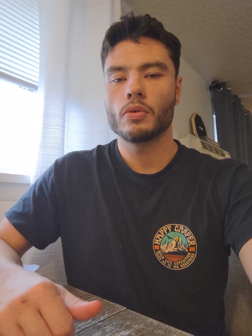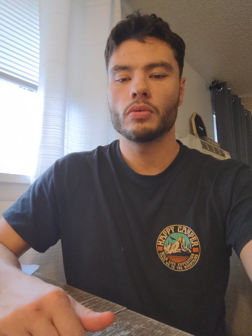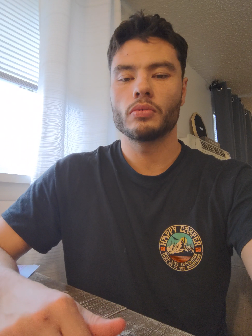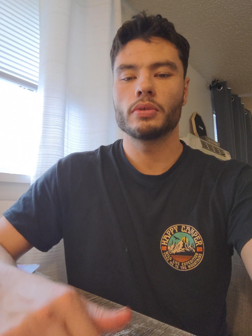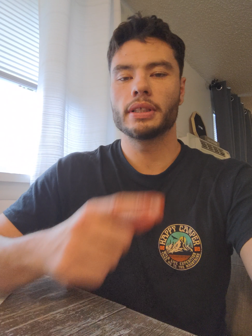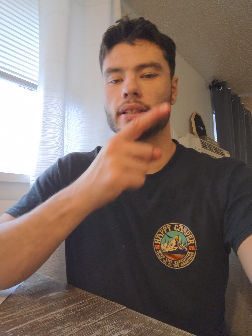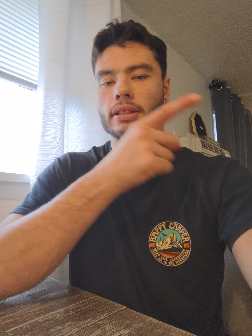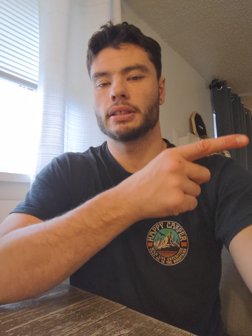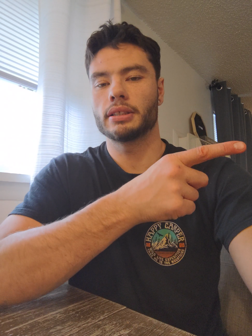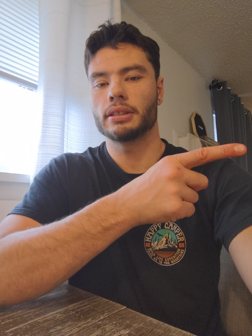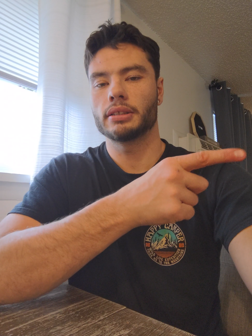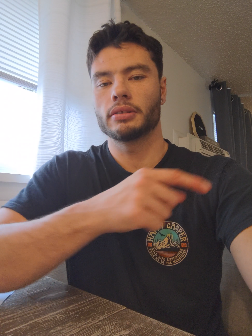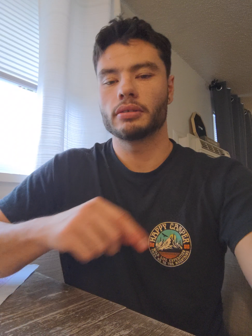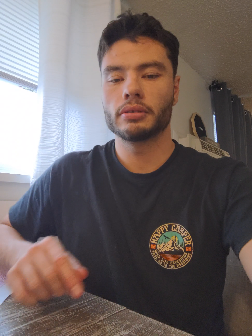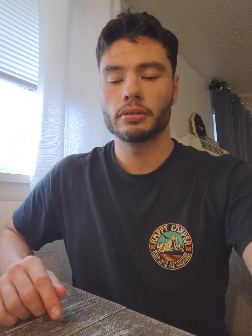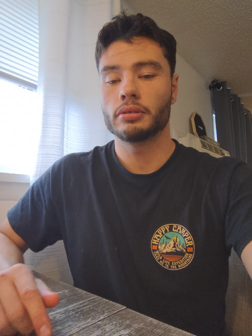he/she/it